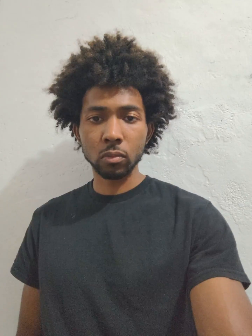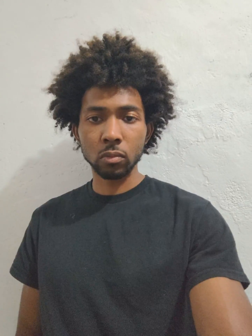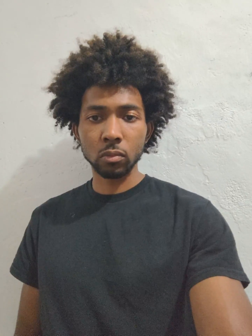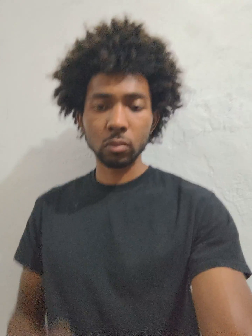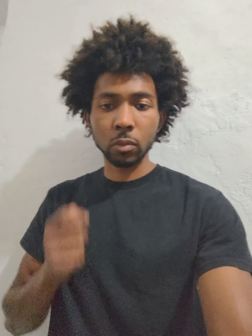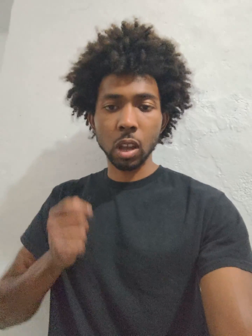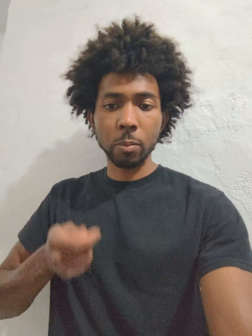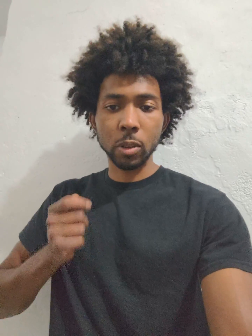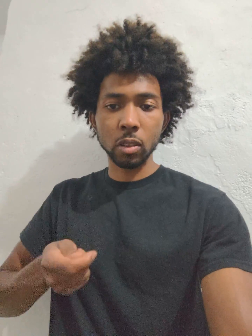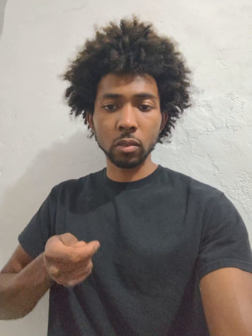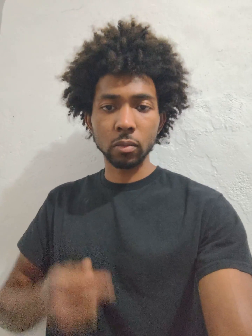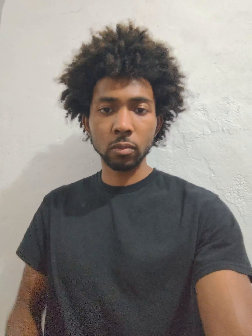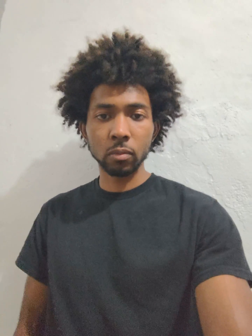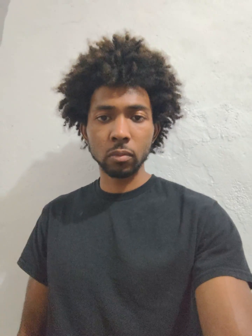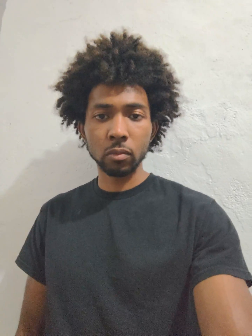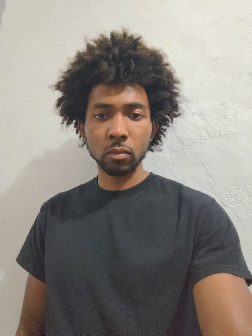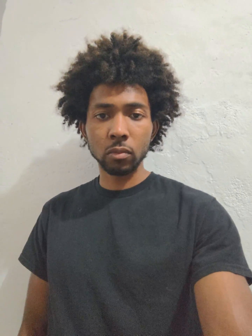cart